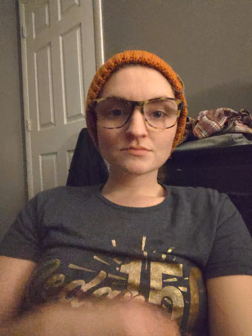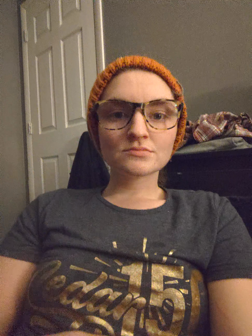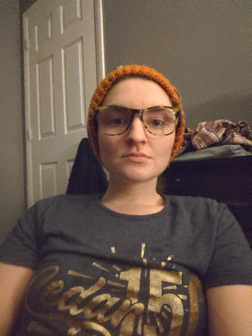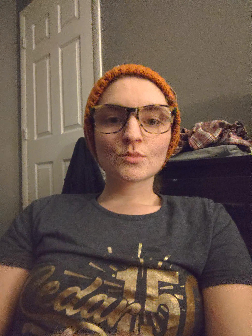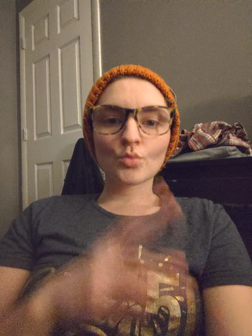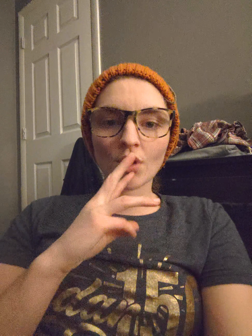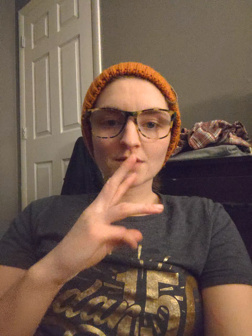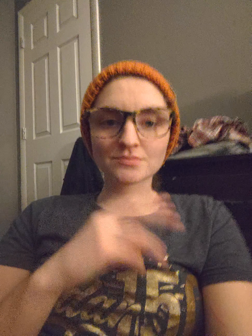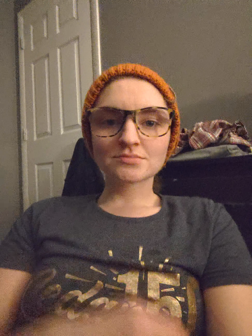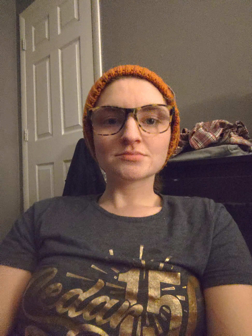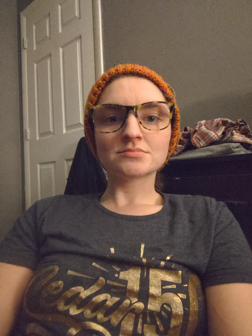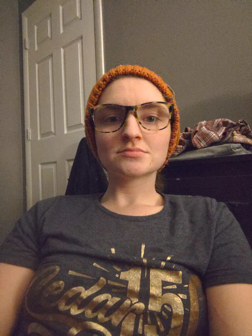water